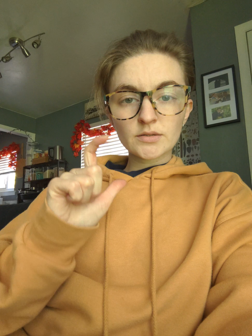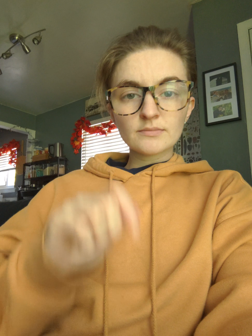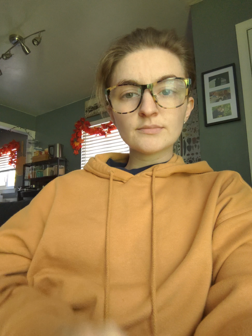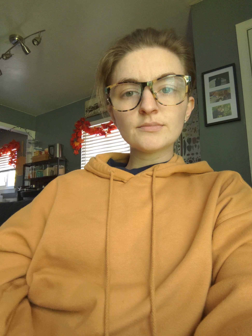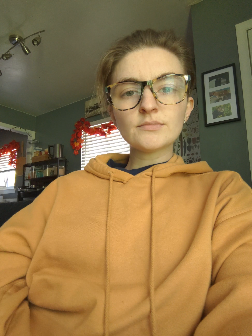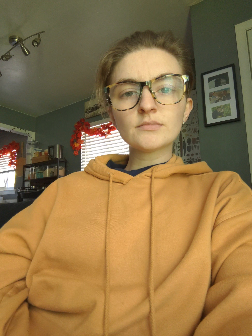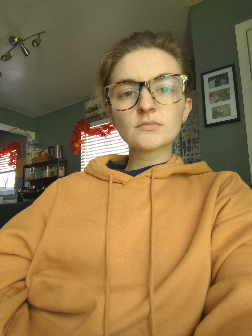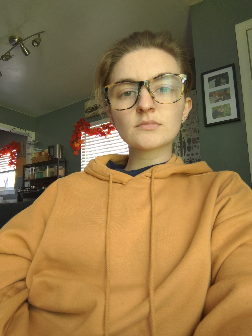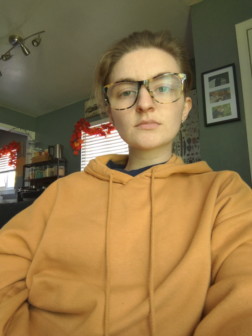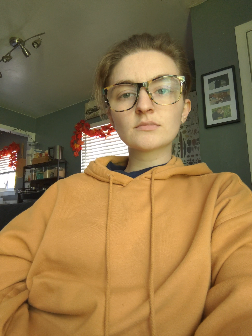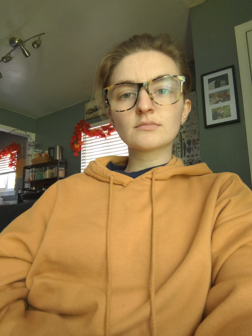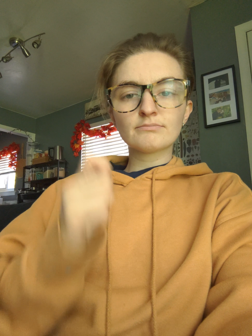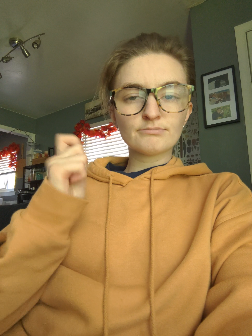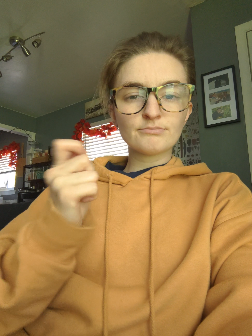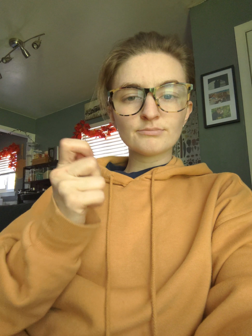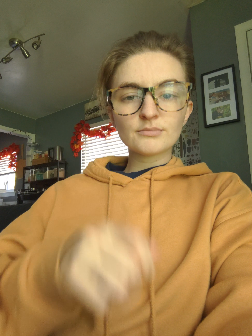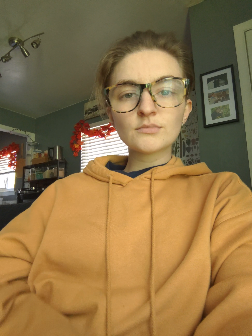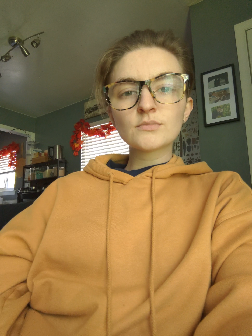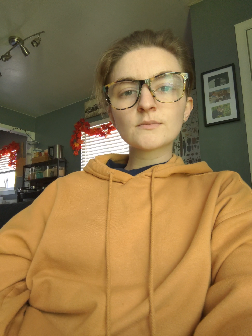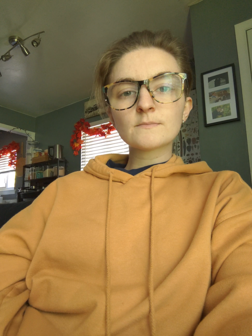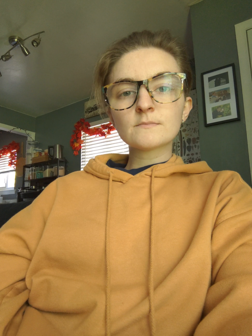bat